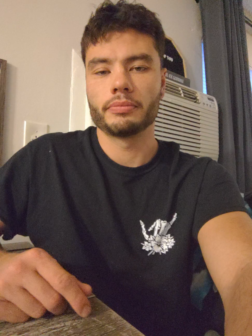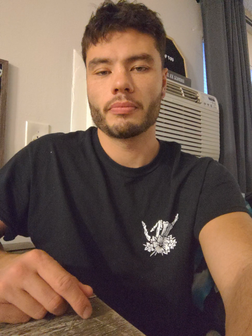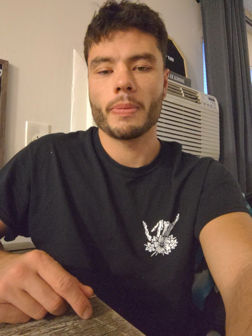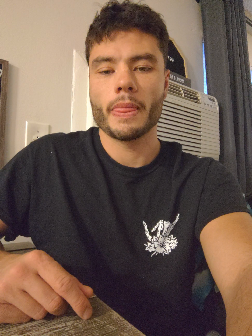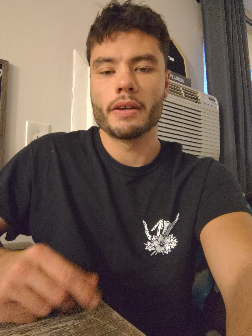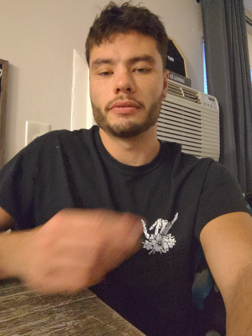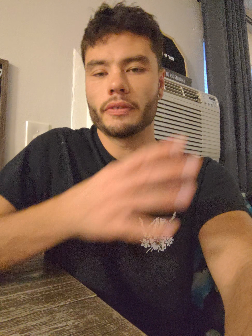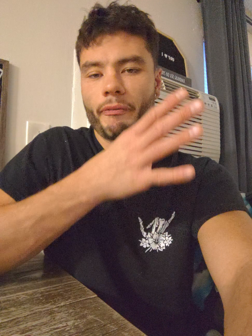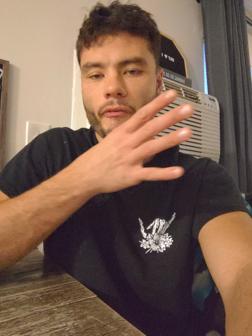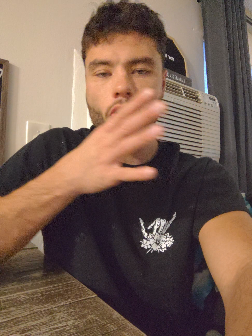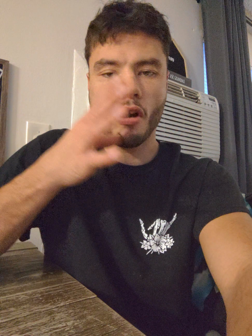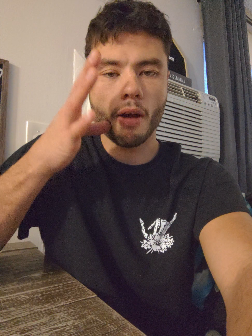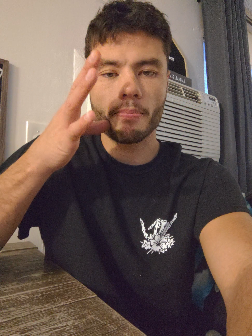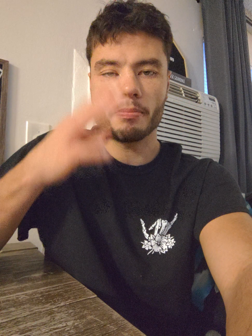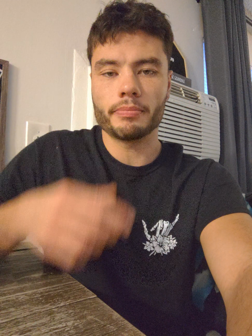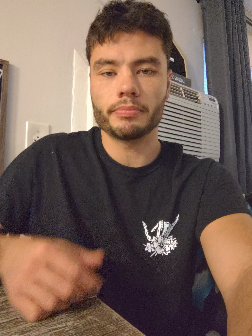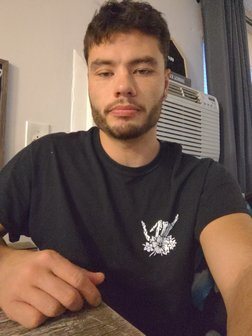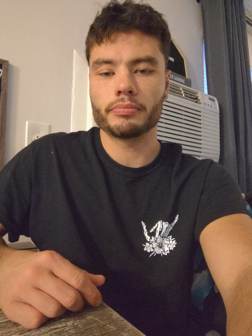farm